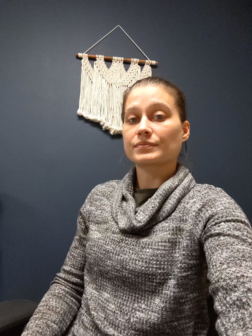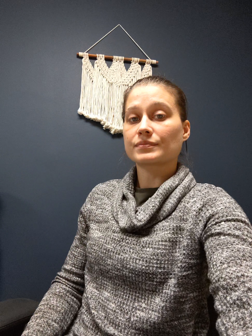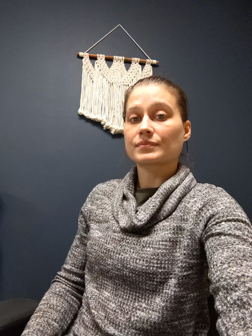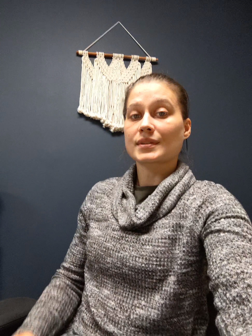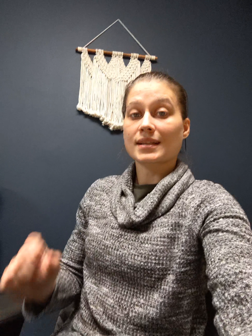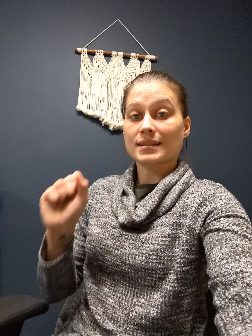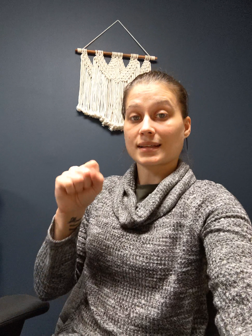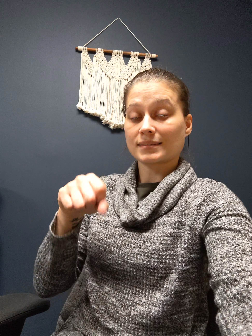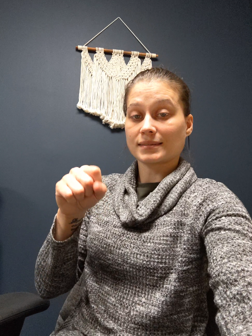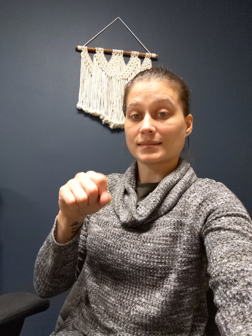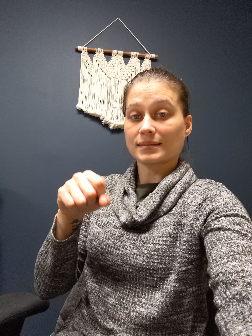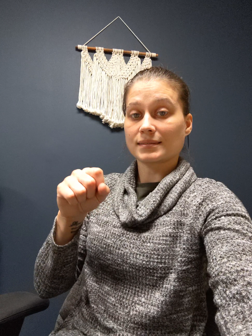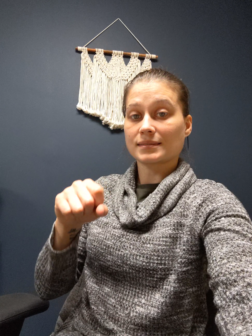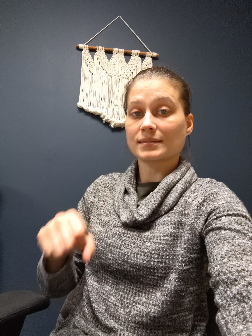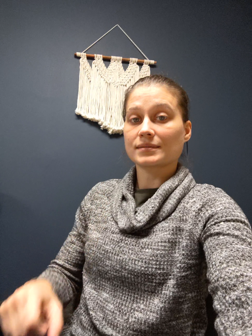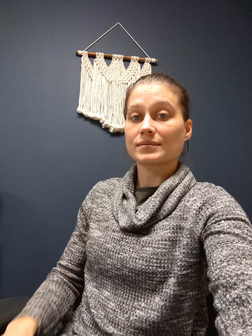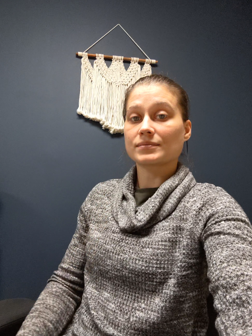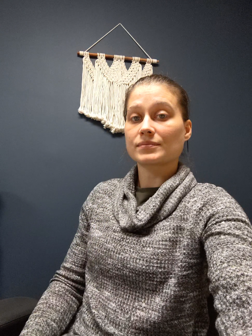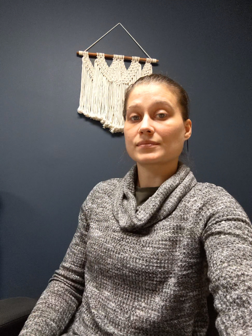yes